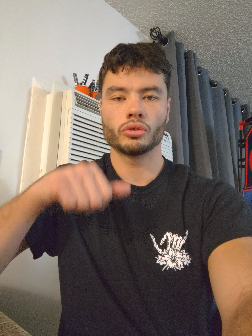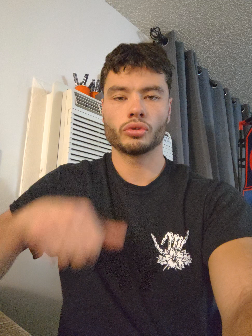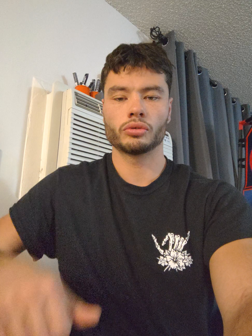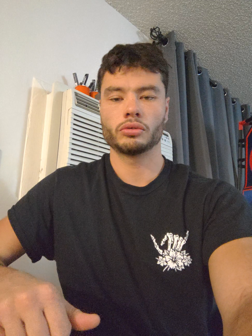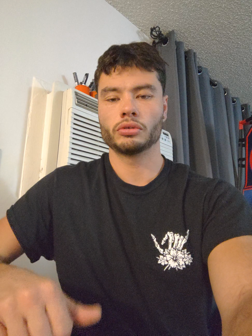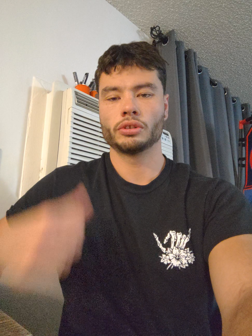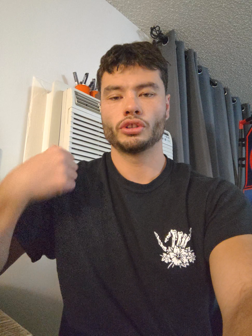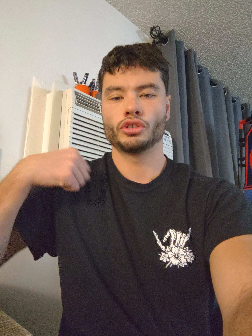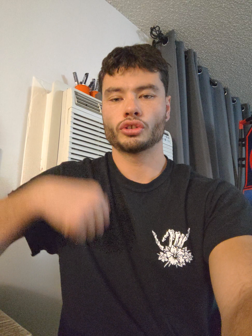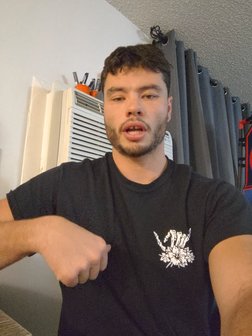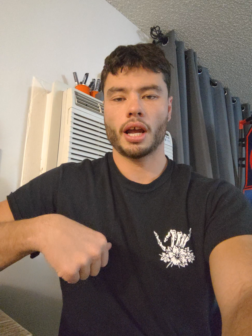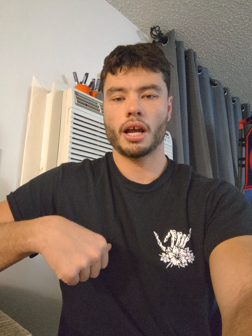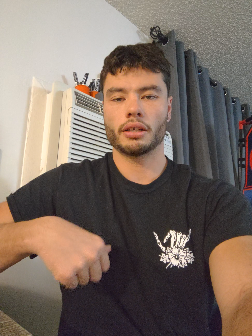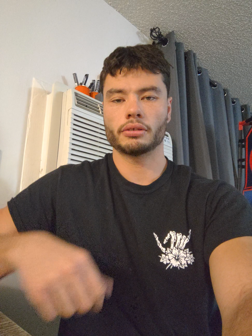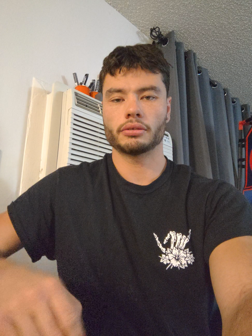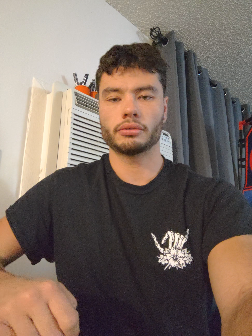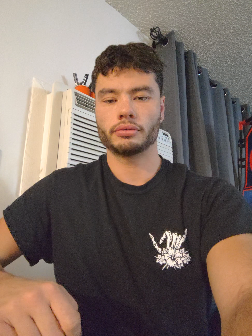jacket